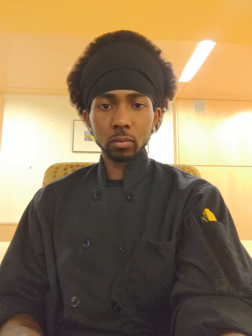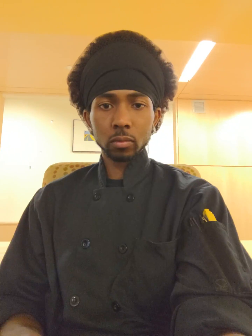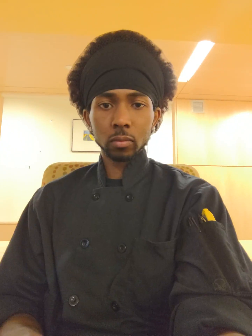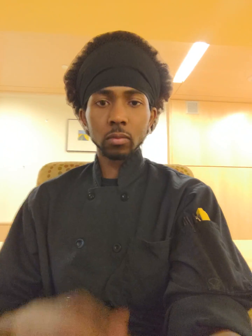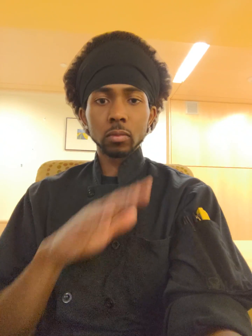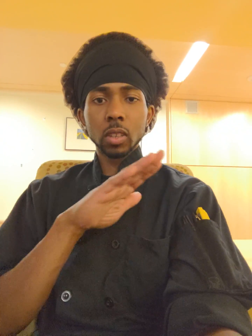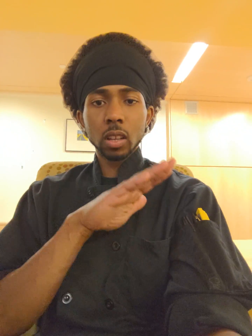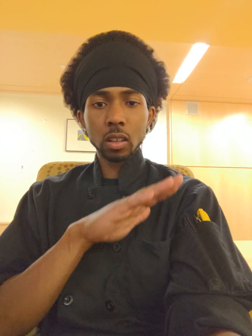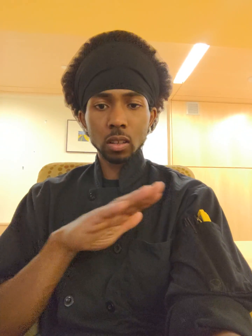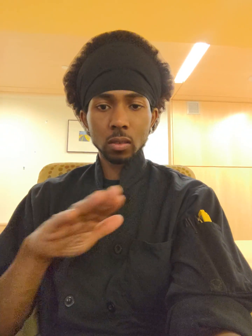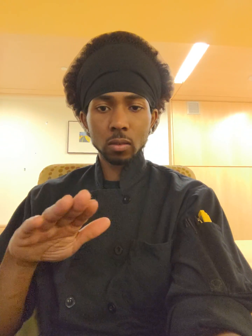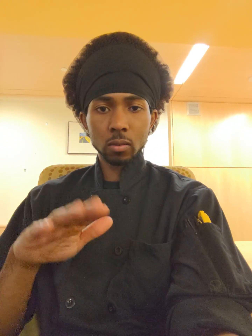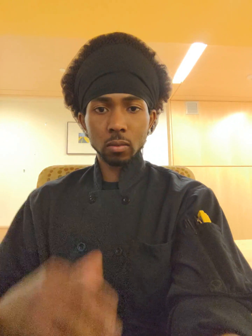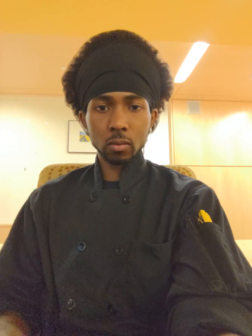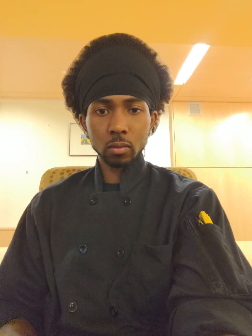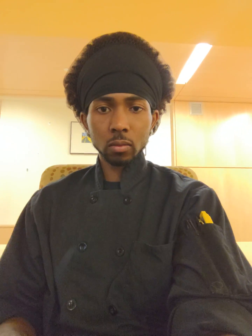nice